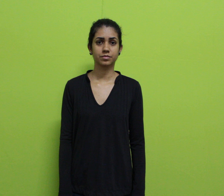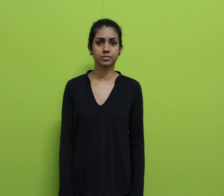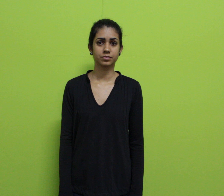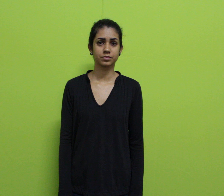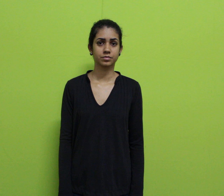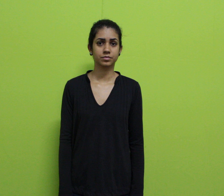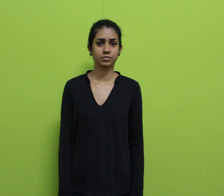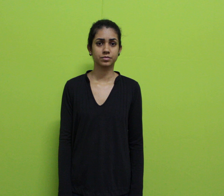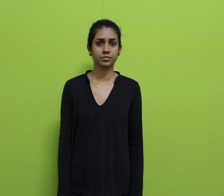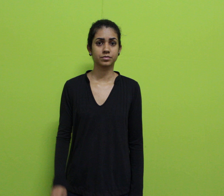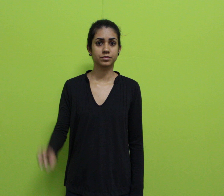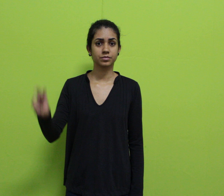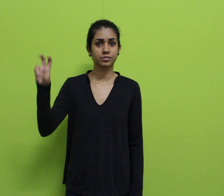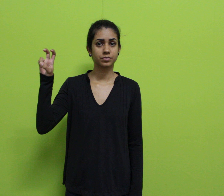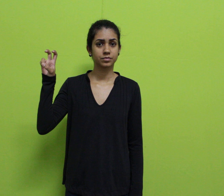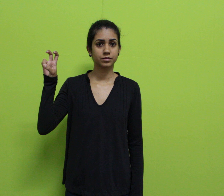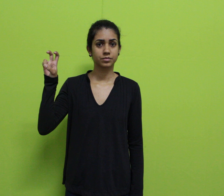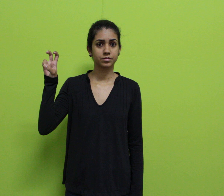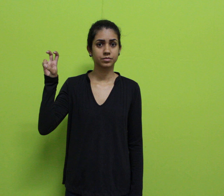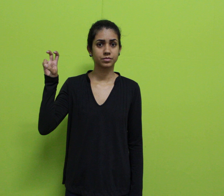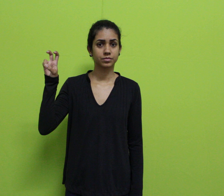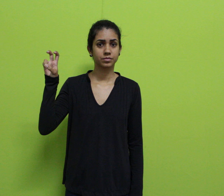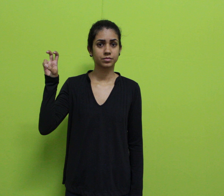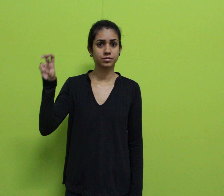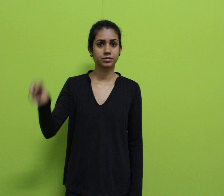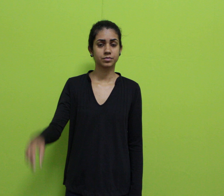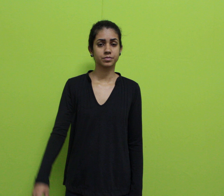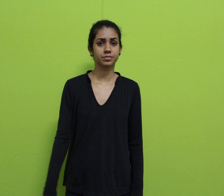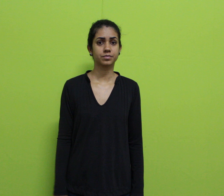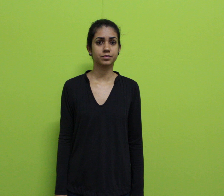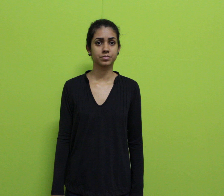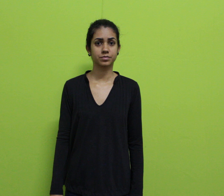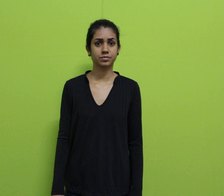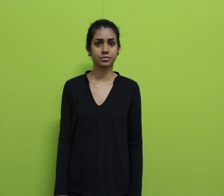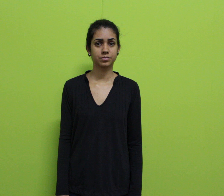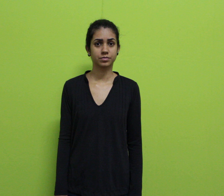cinco